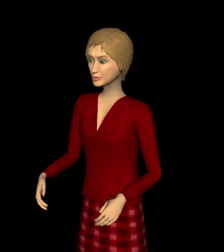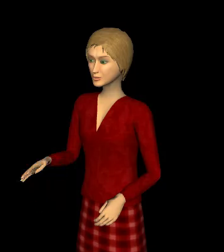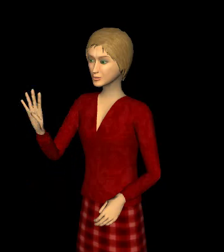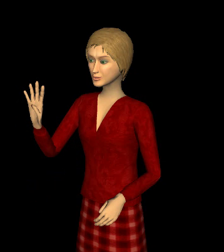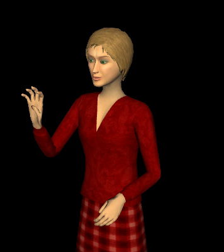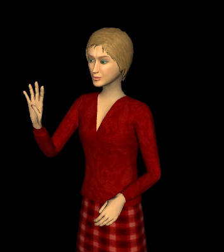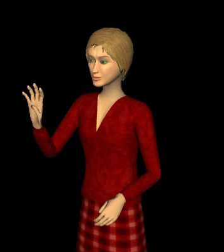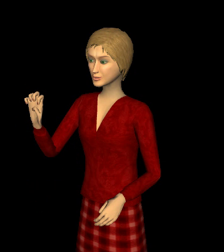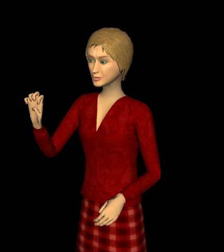40